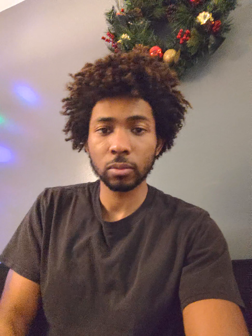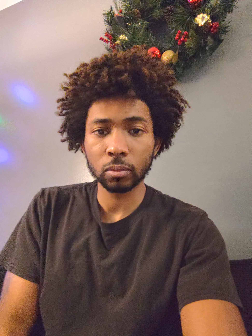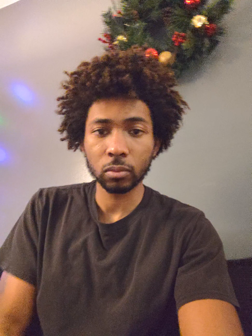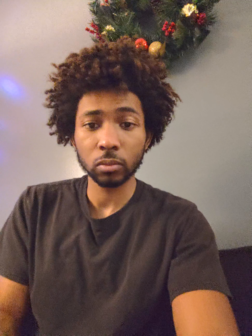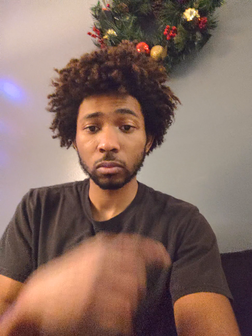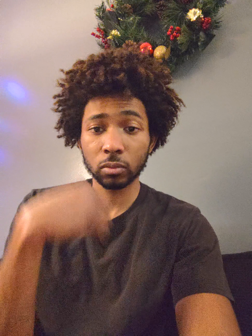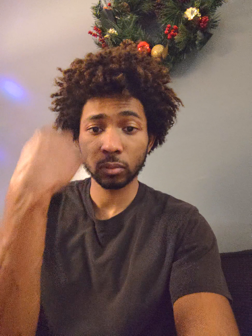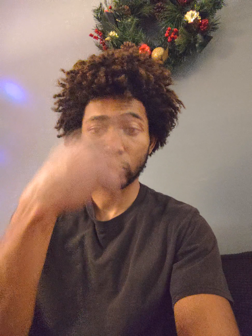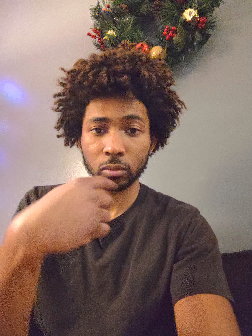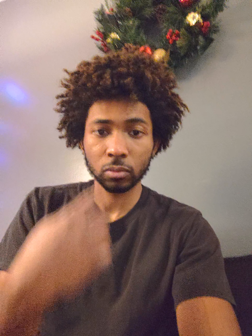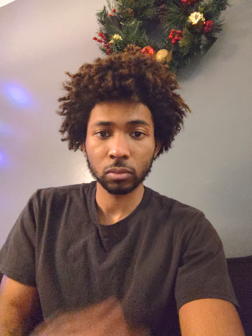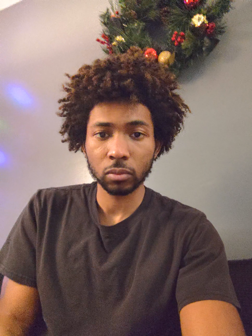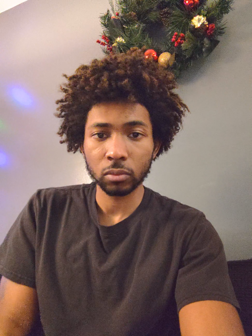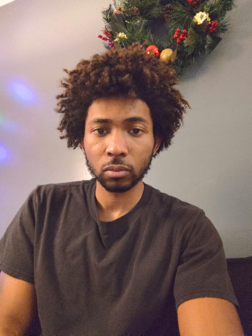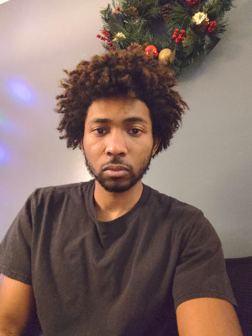face